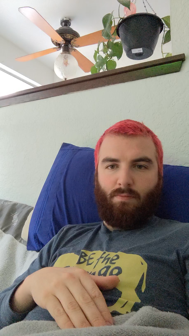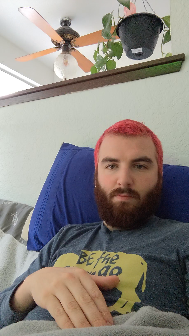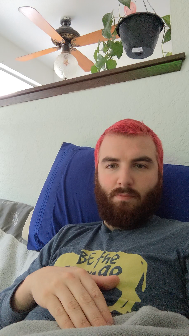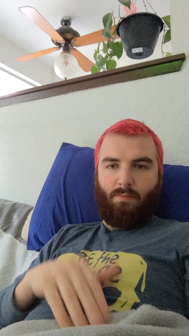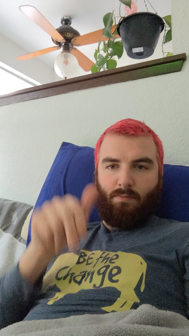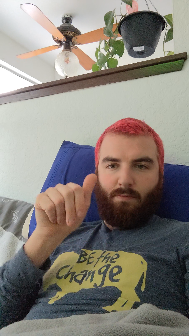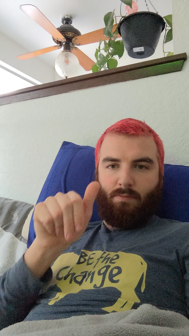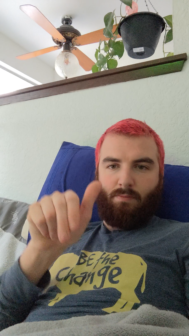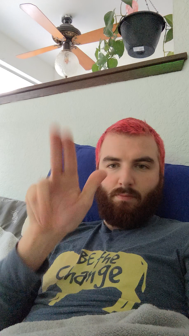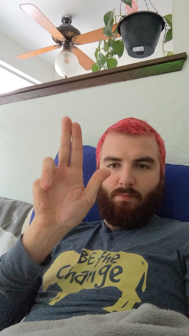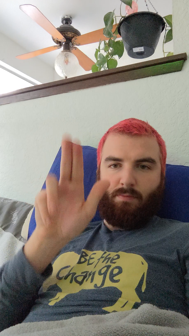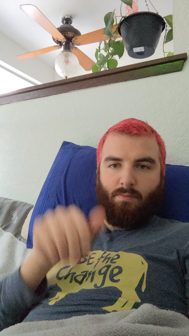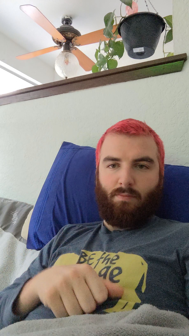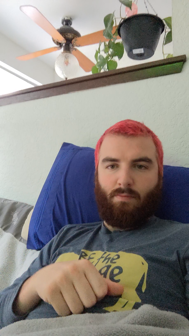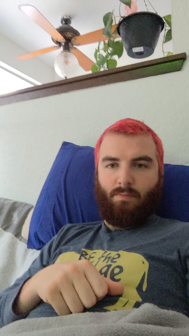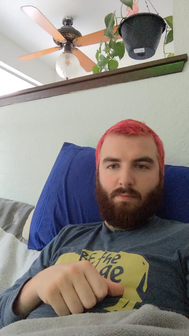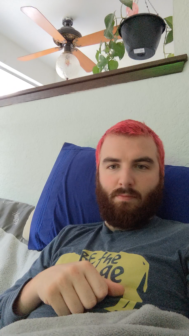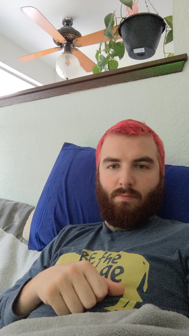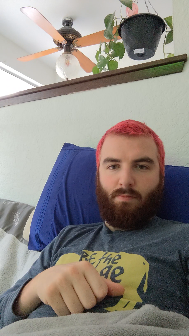lick